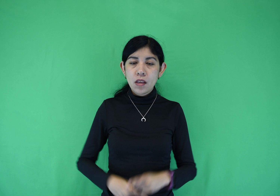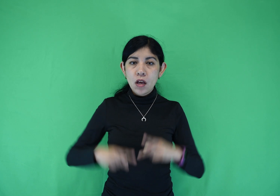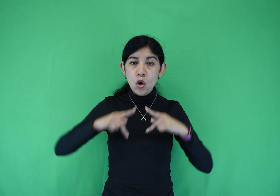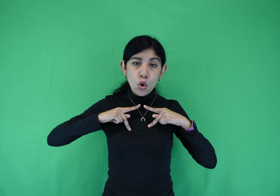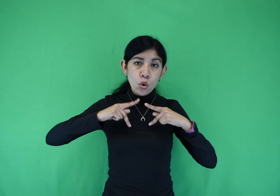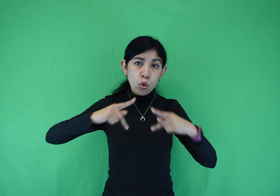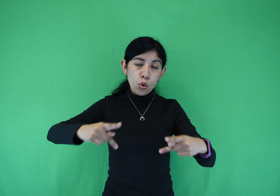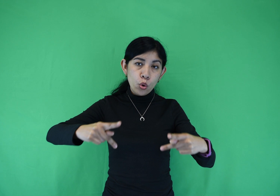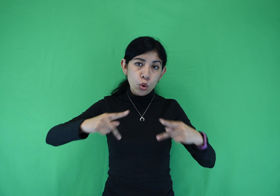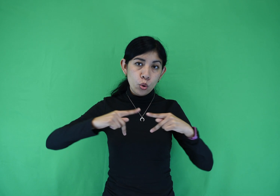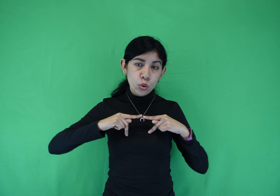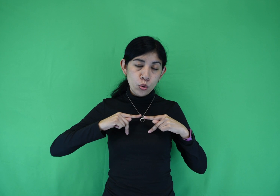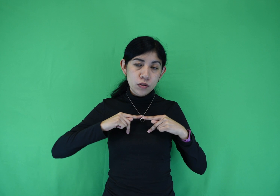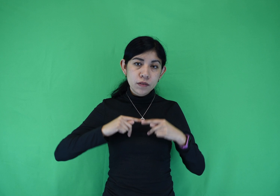pulmones